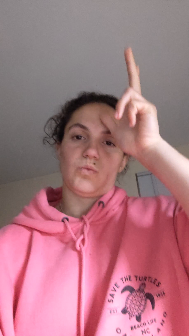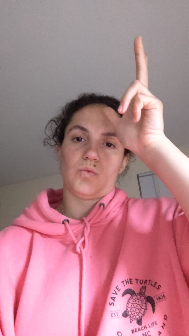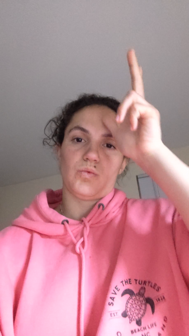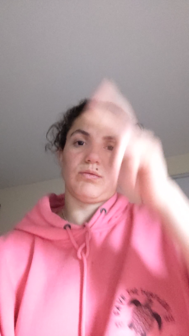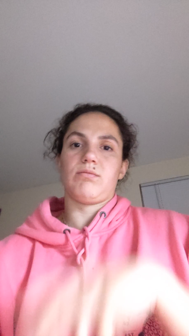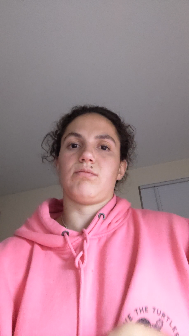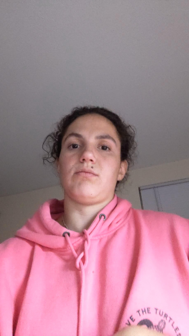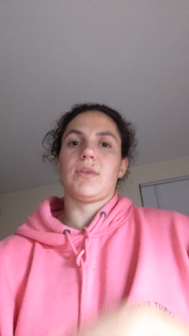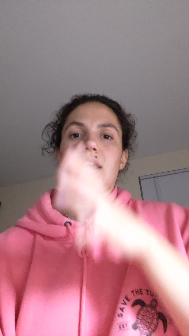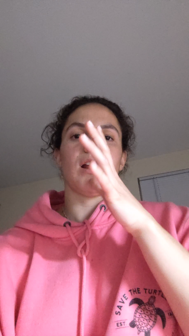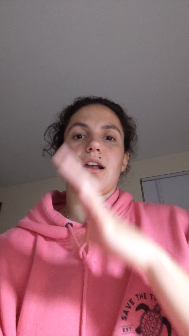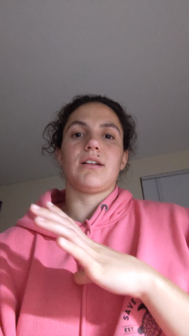lady